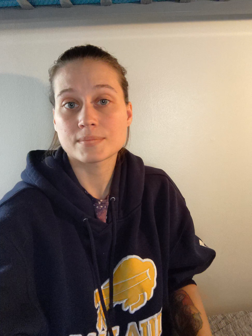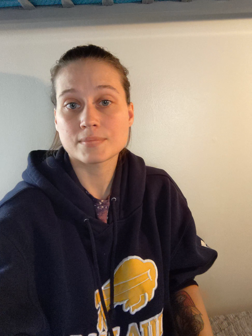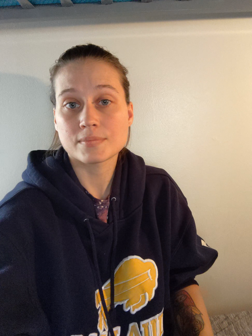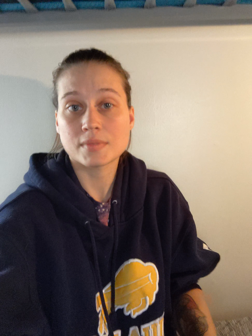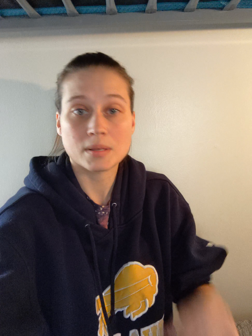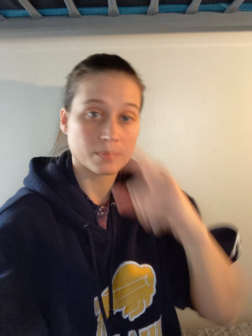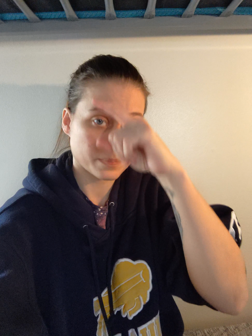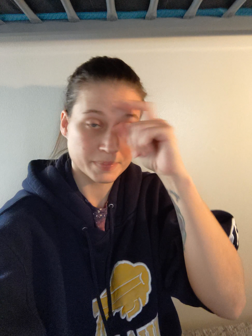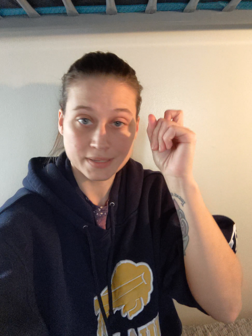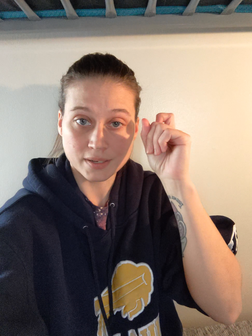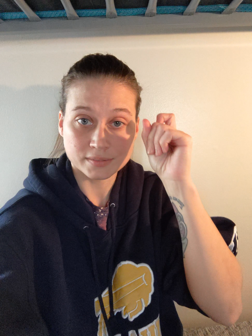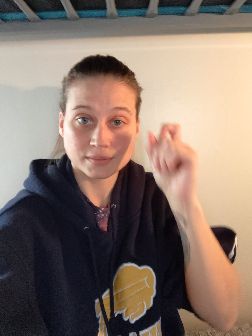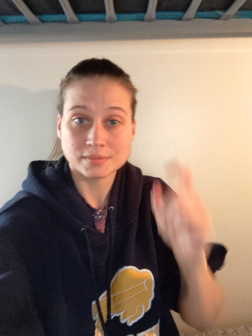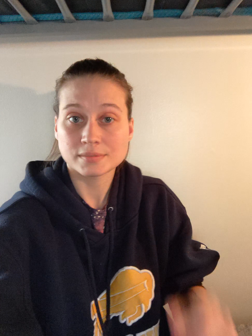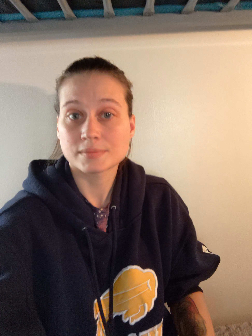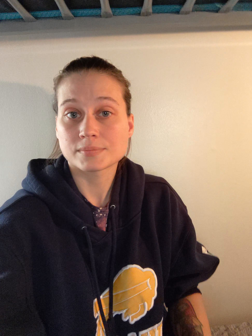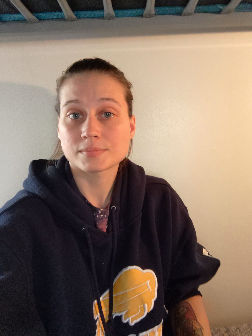because